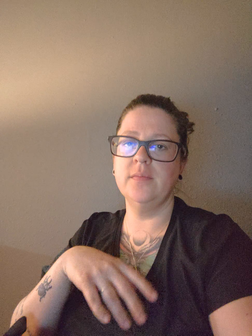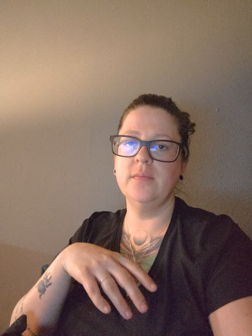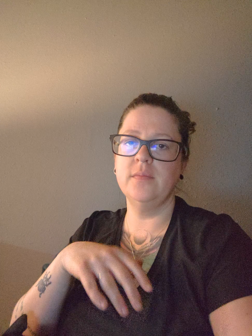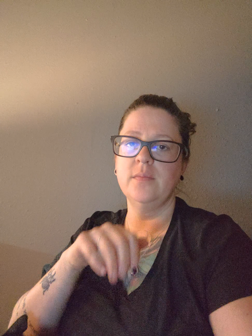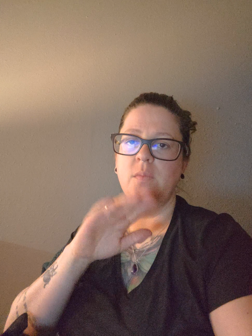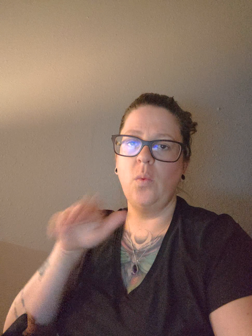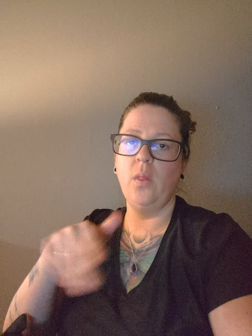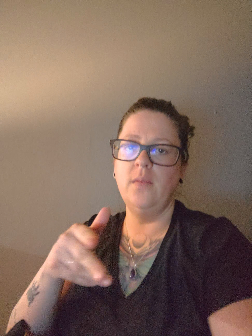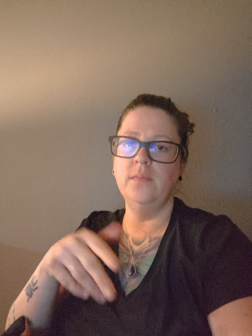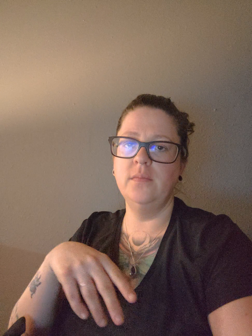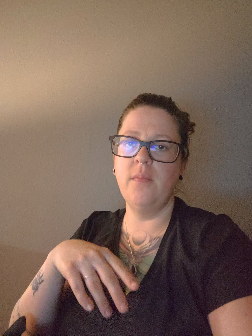all